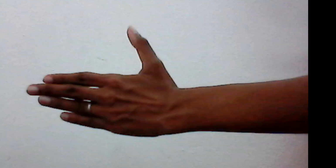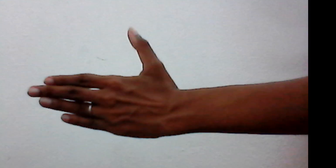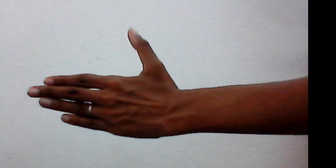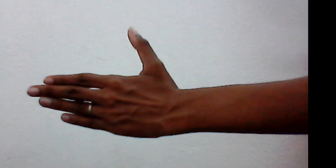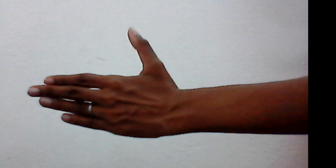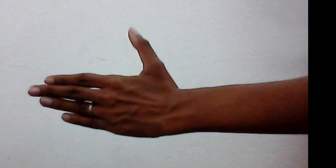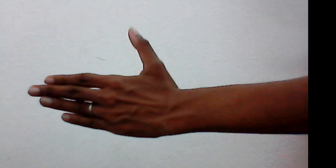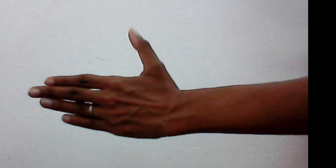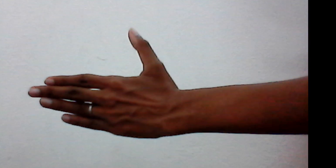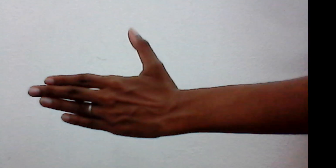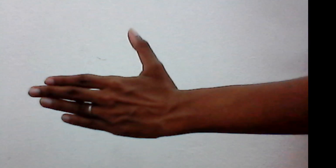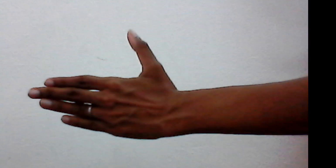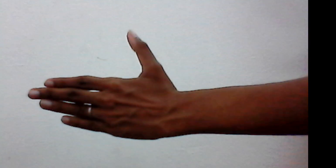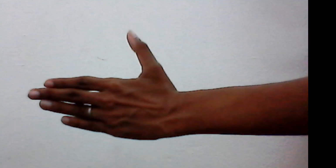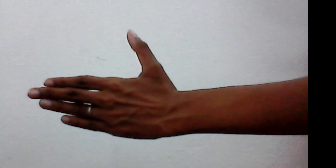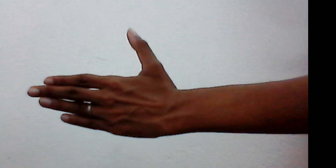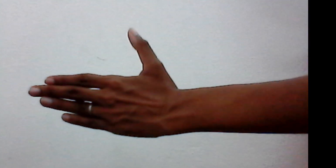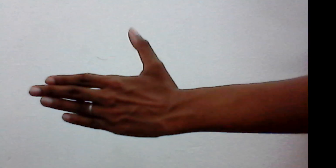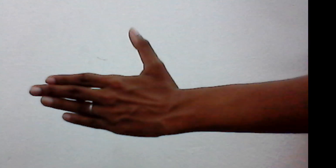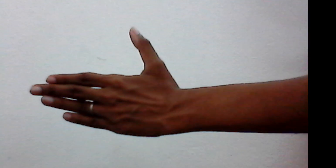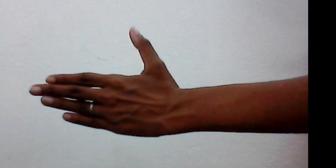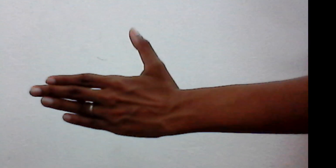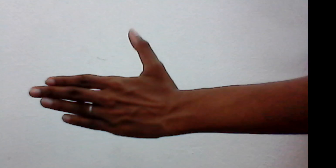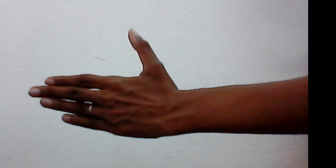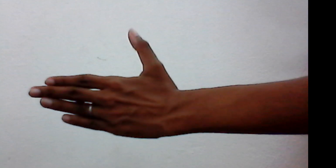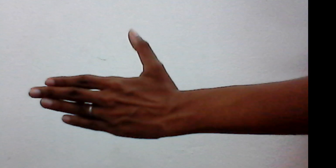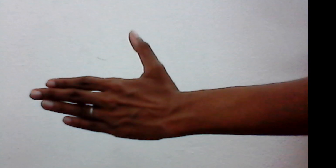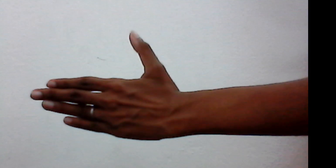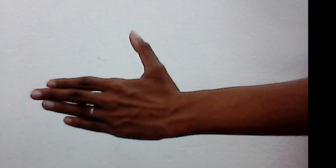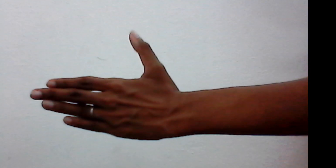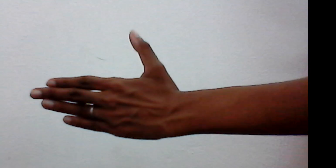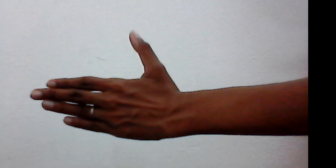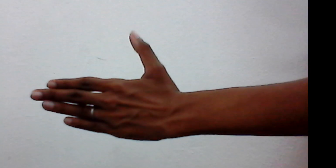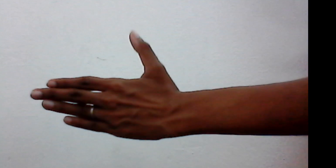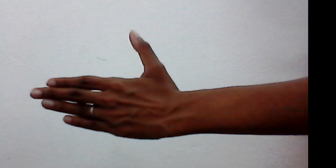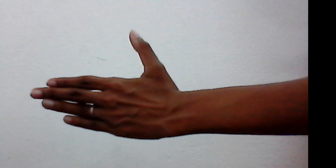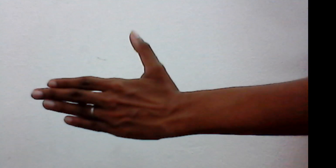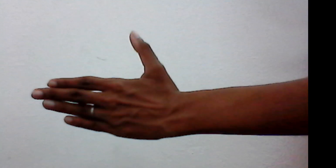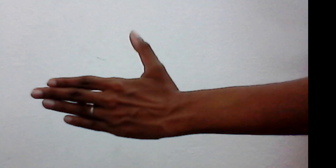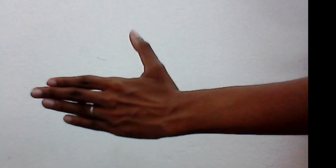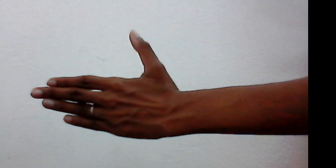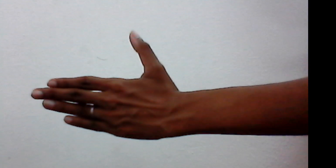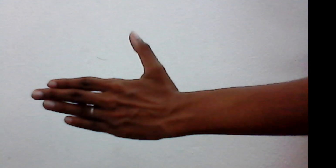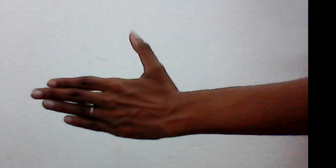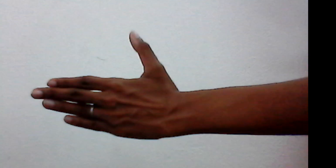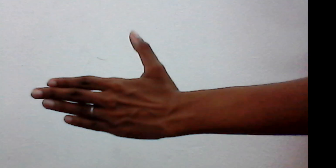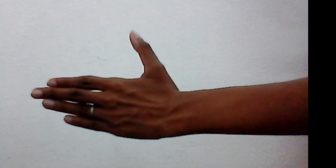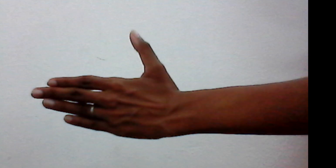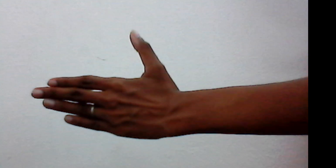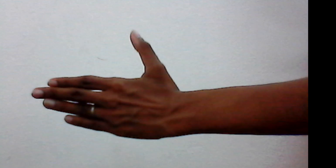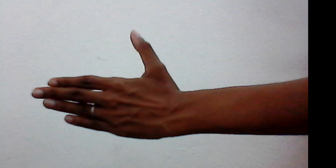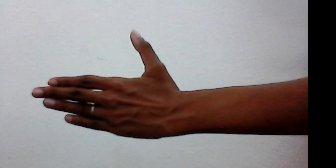ആ